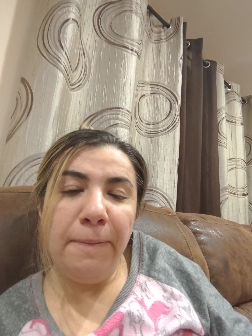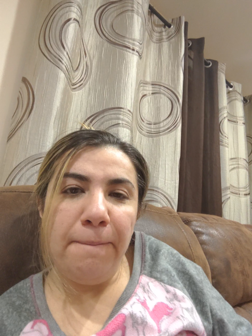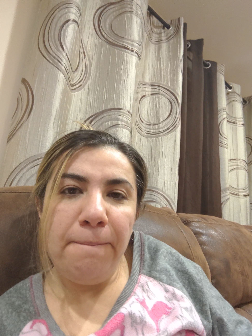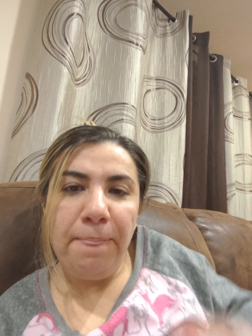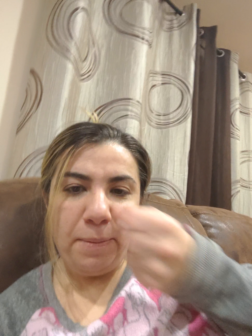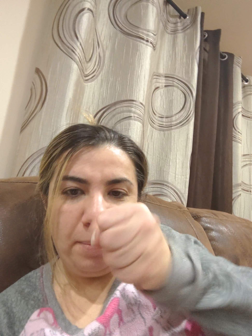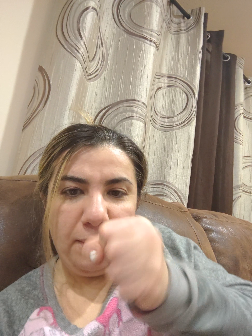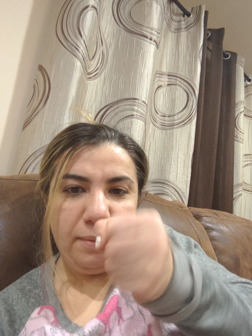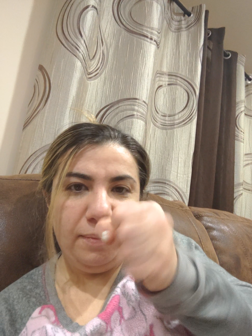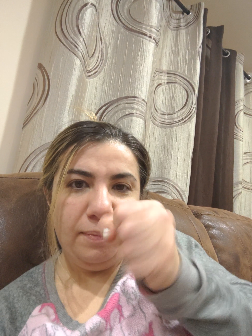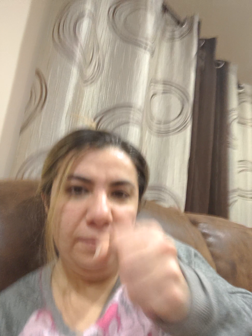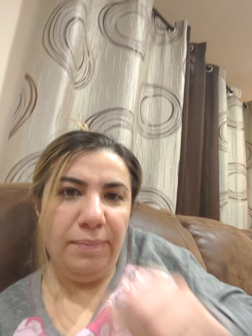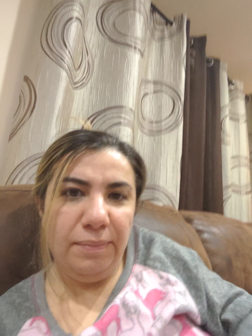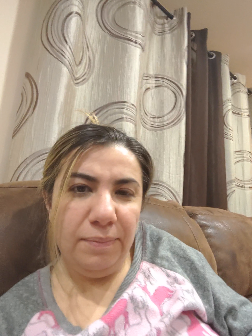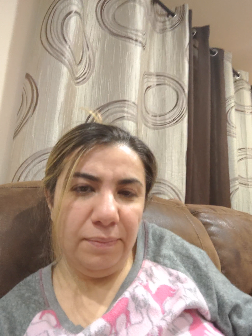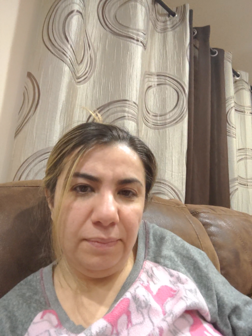make